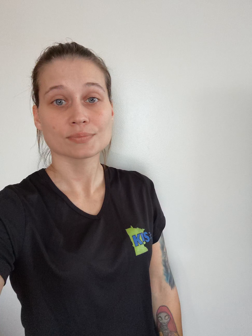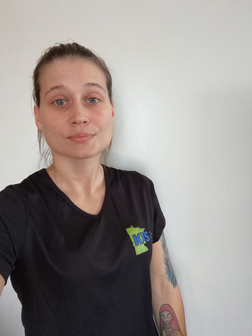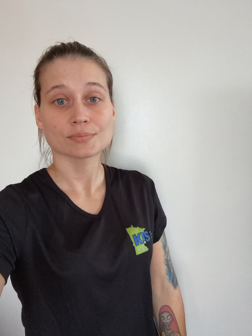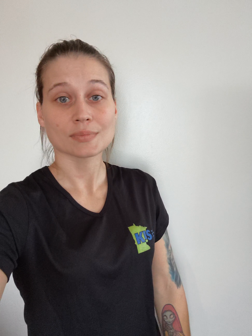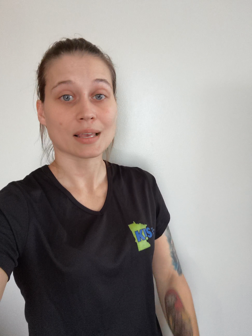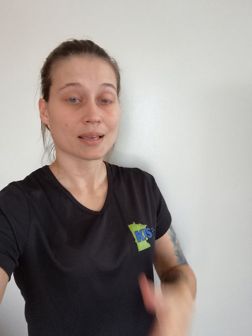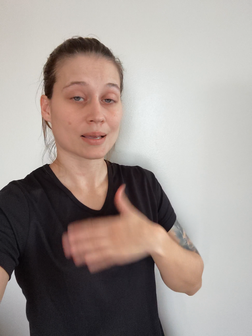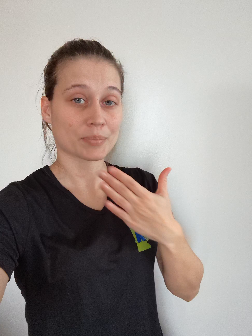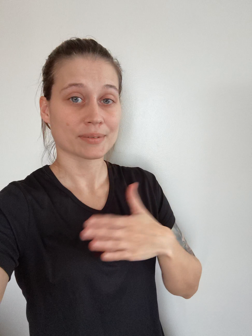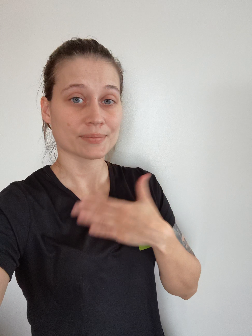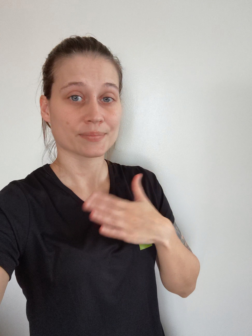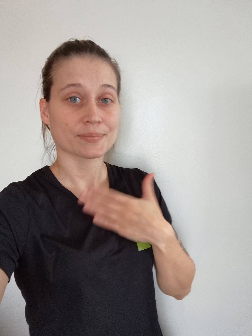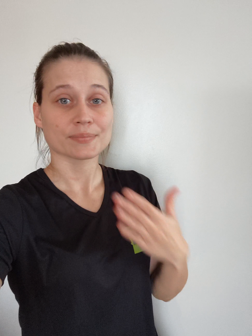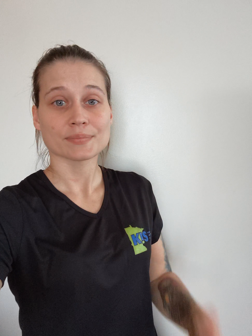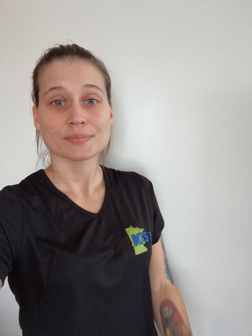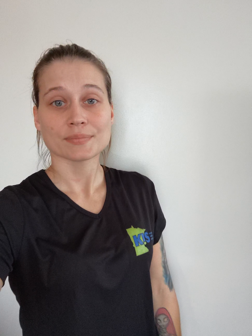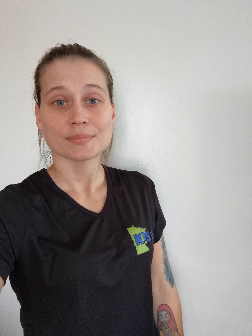happy